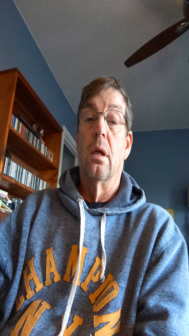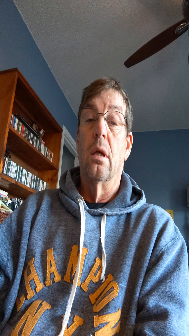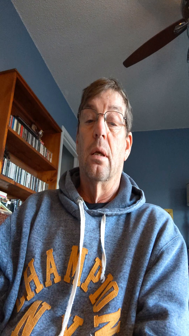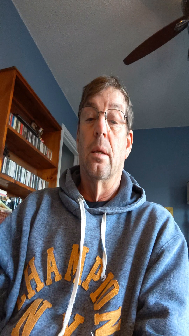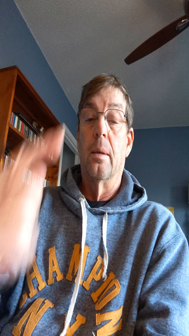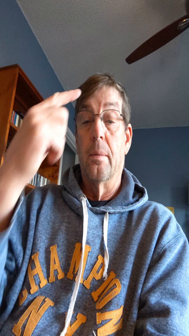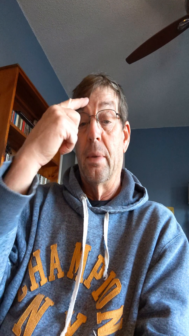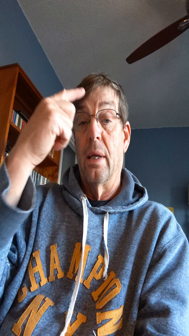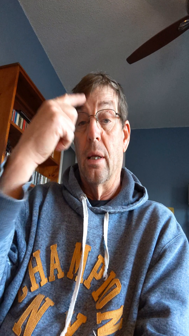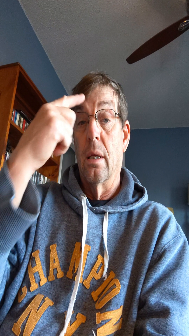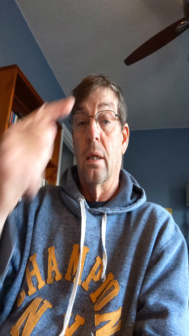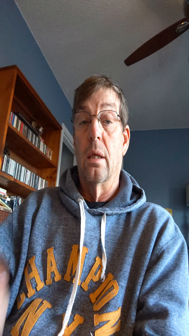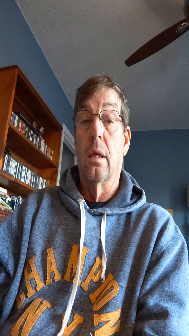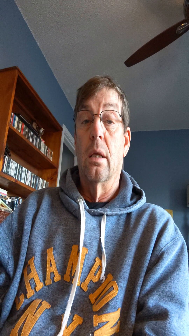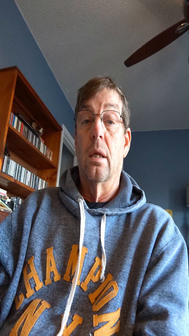penny